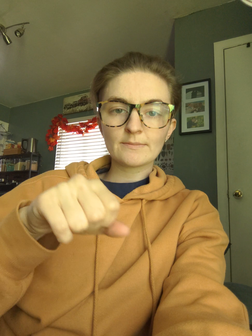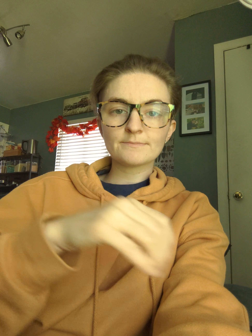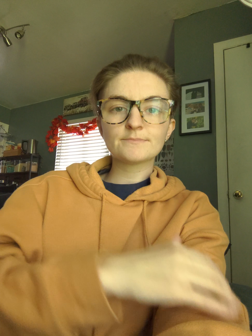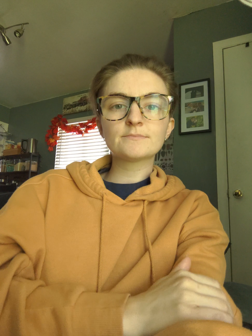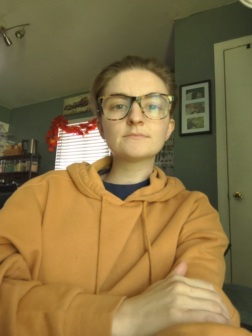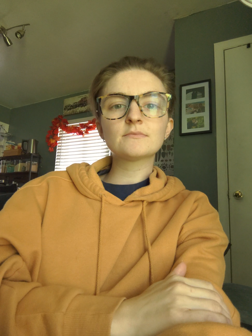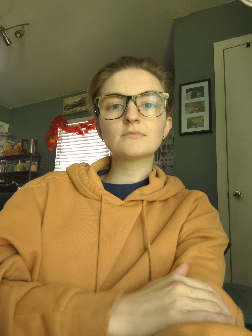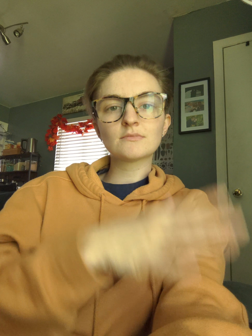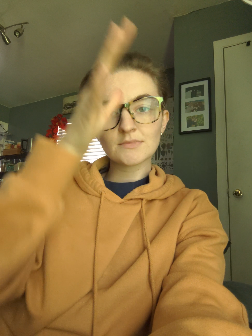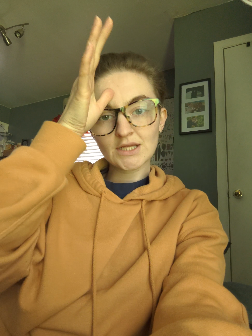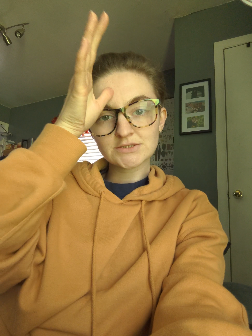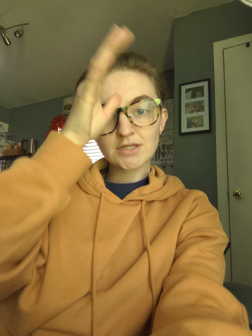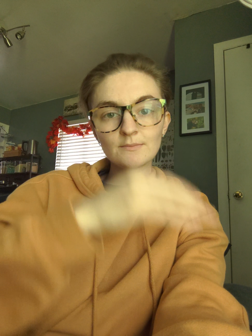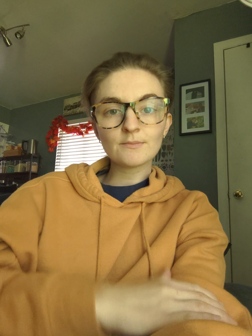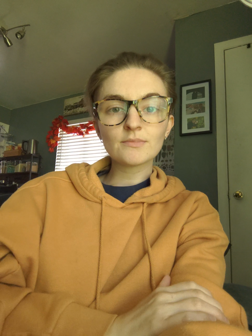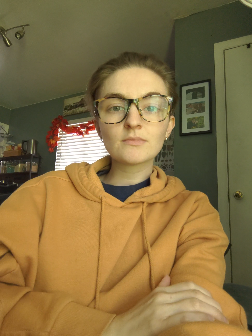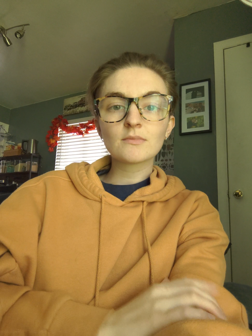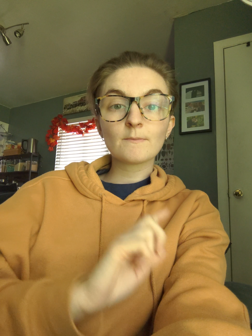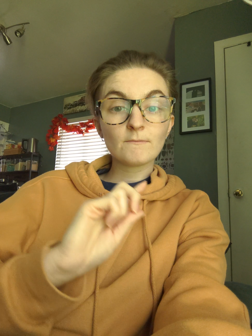daddy